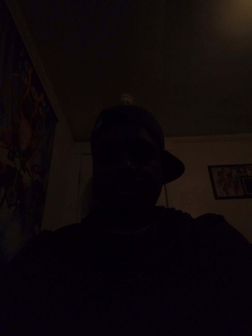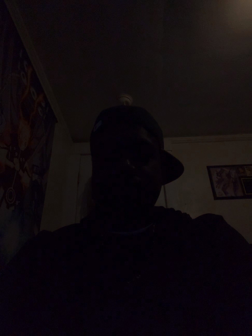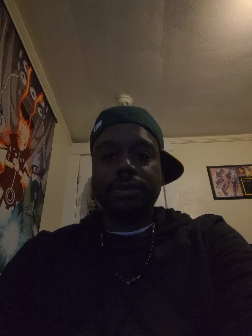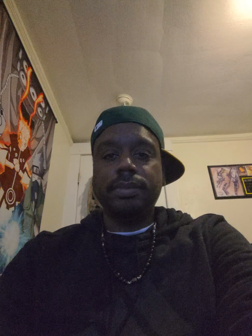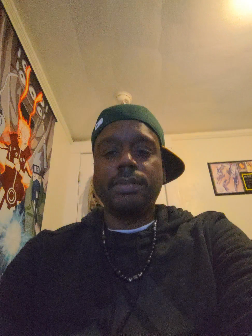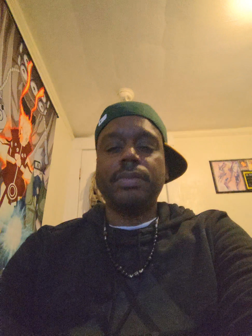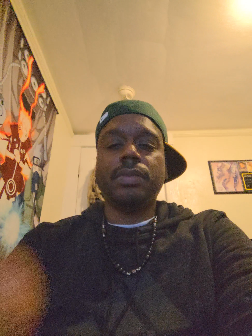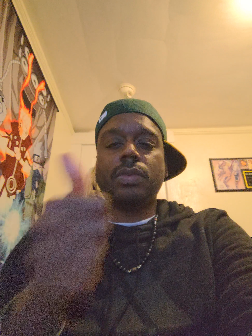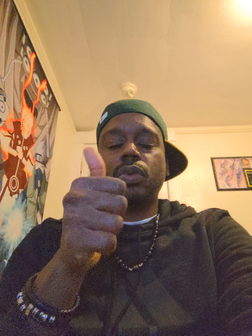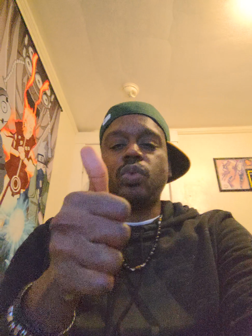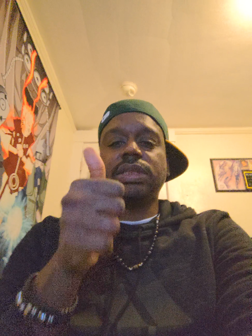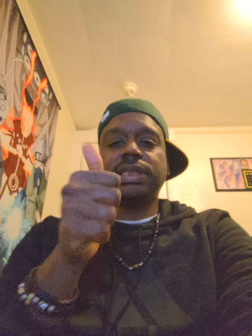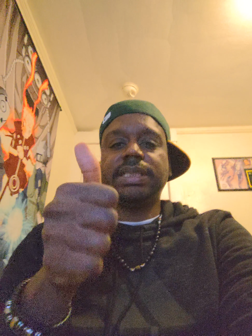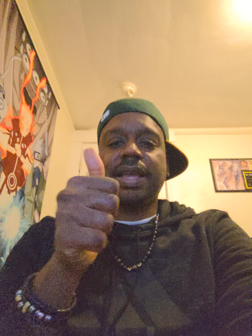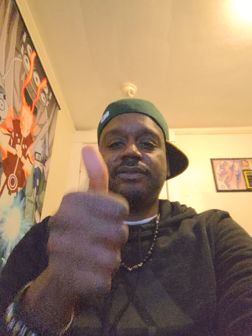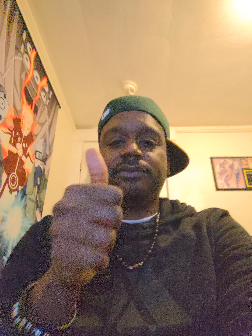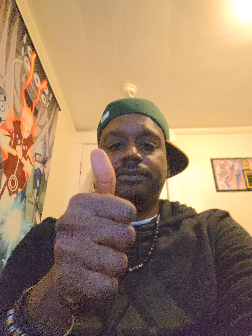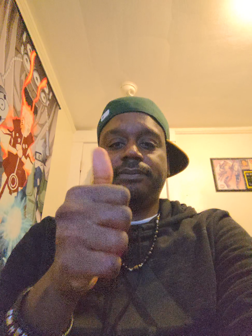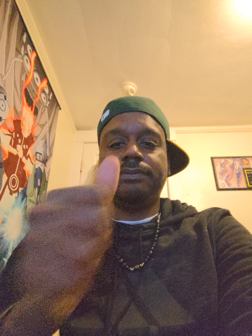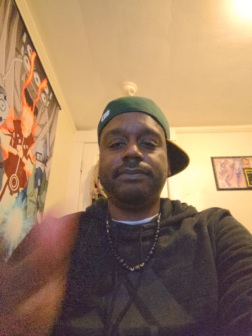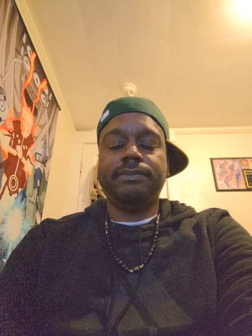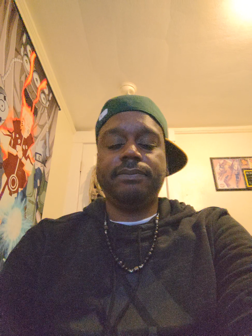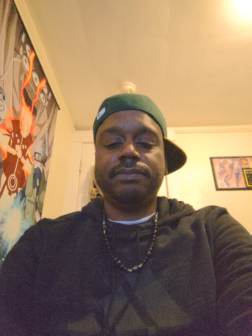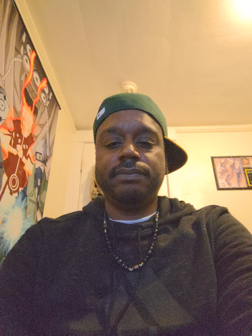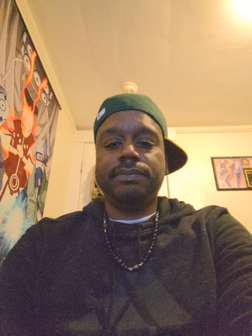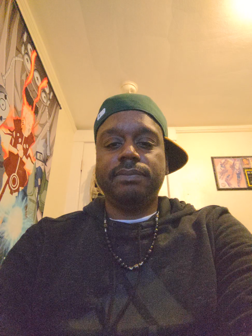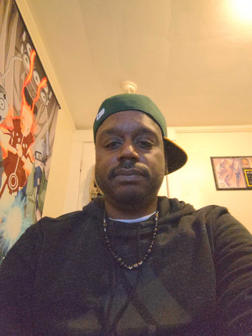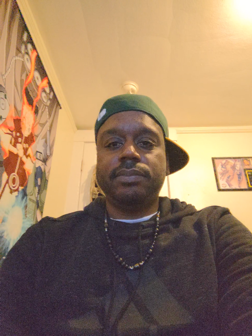yourself